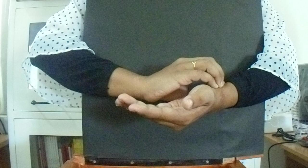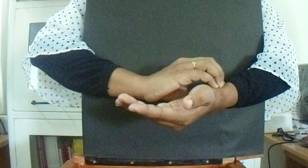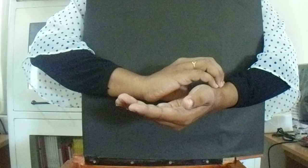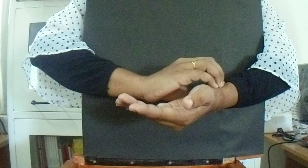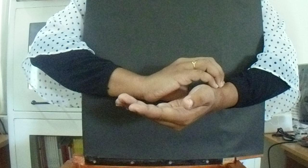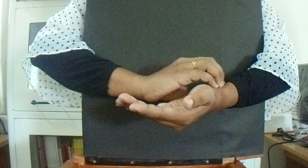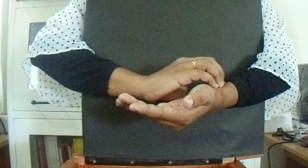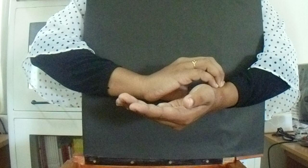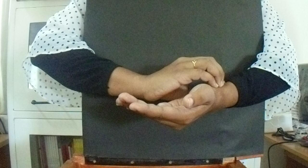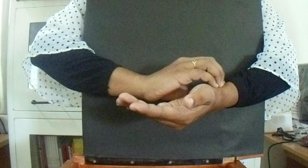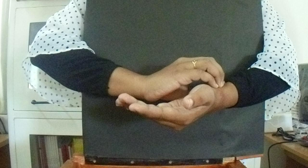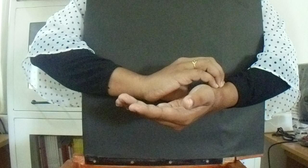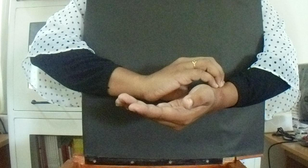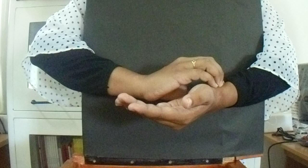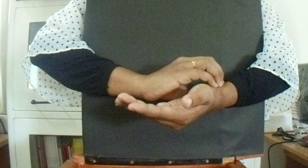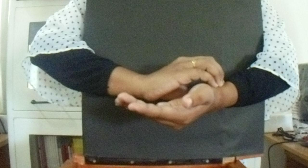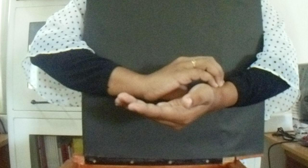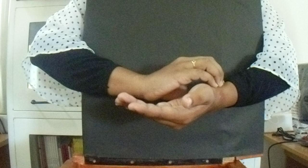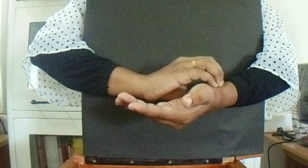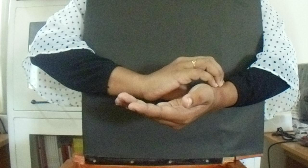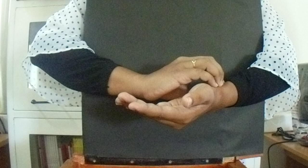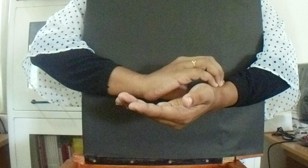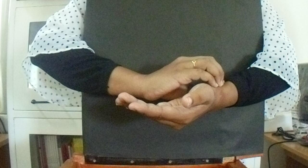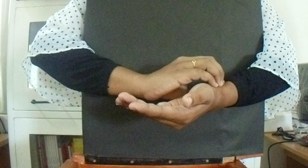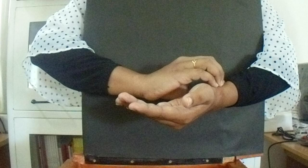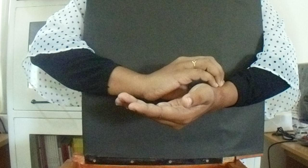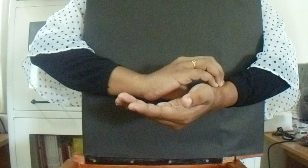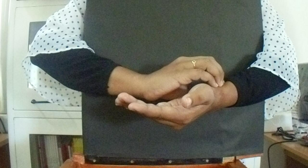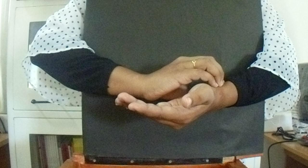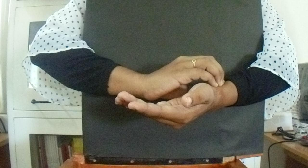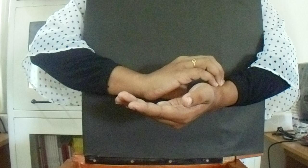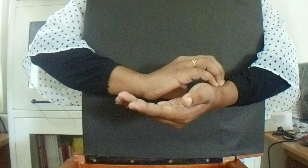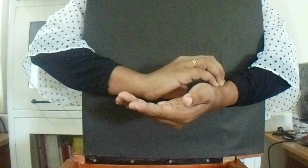doctor